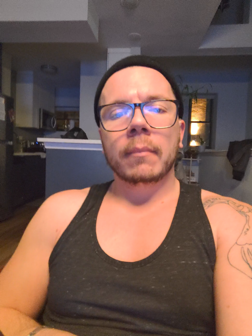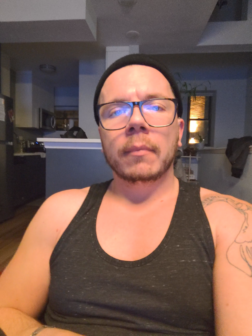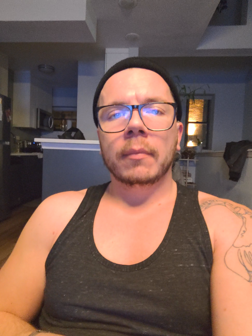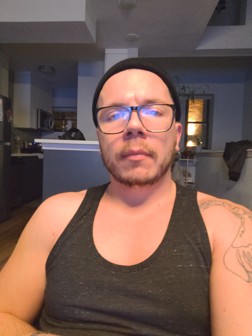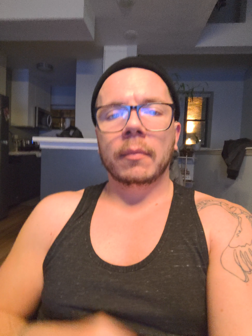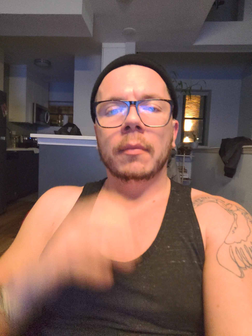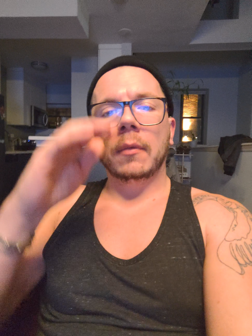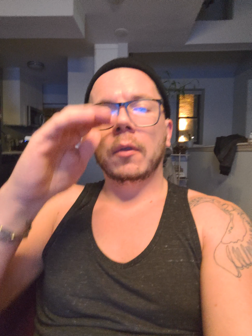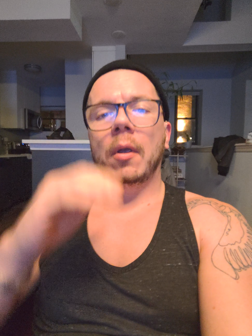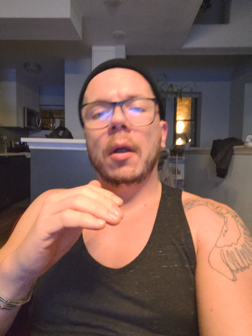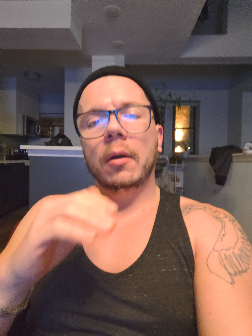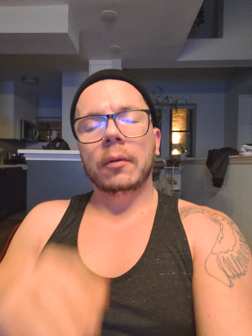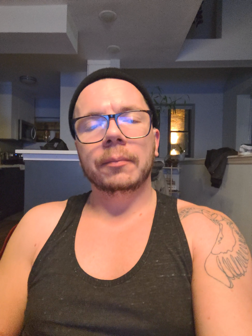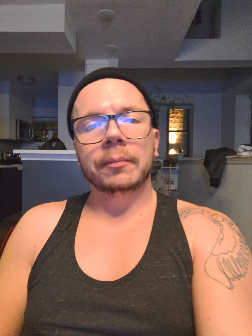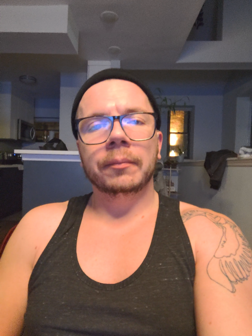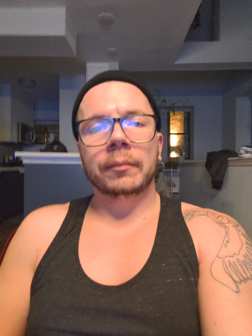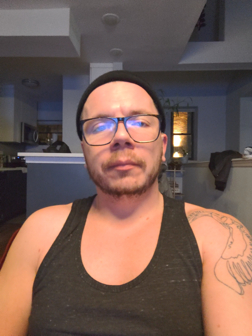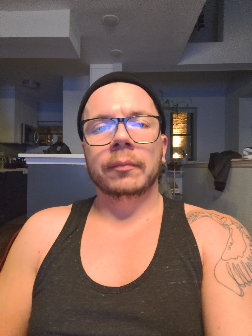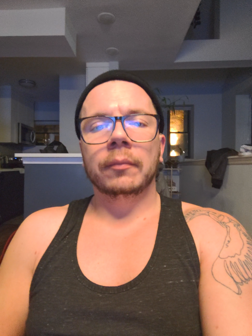child